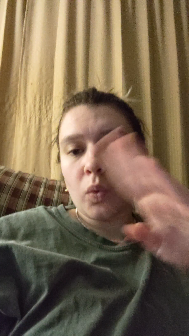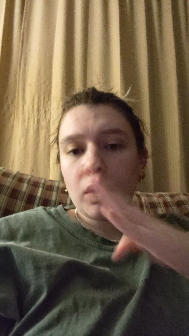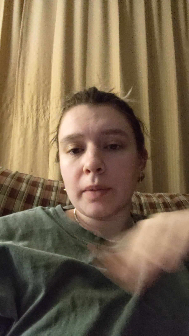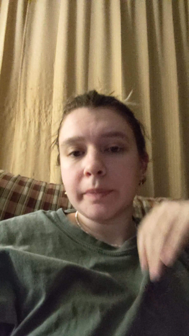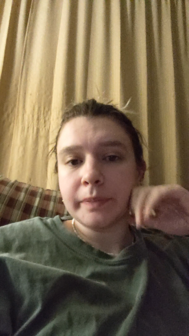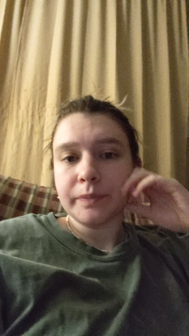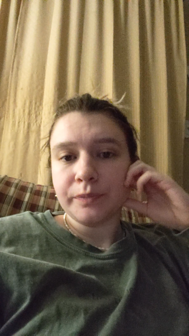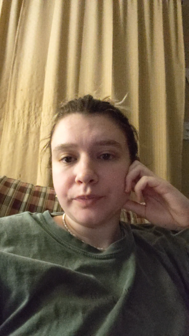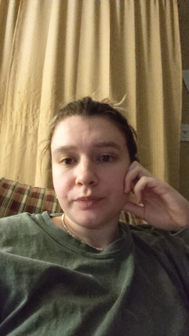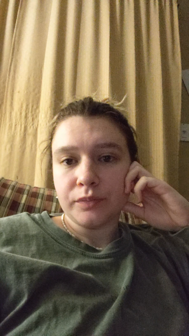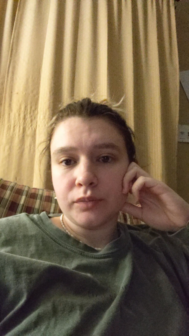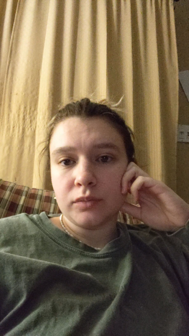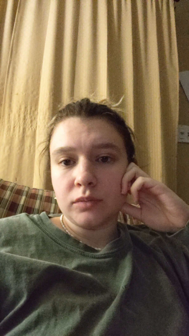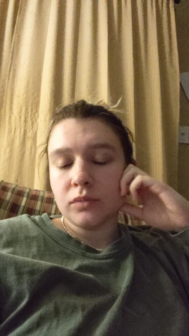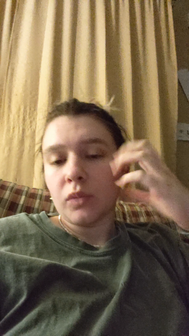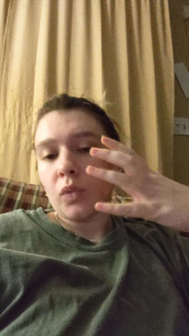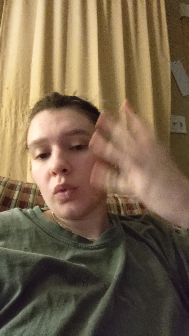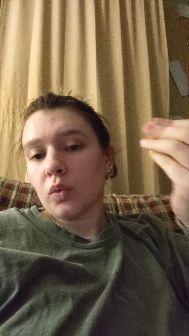going to